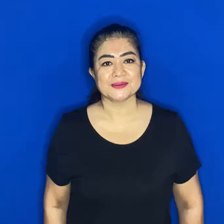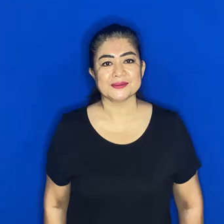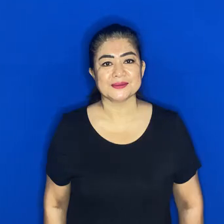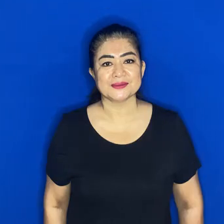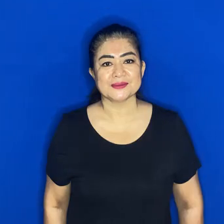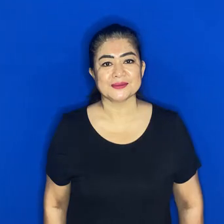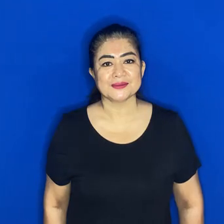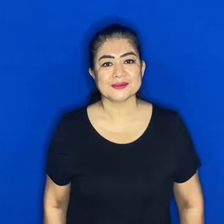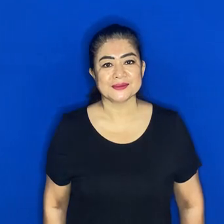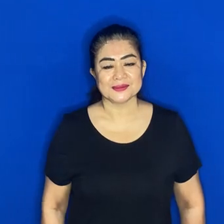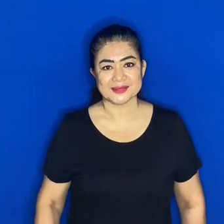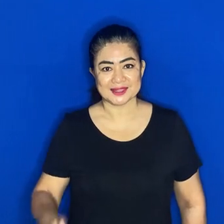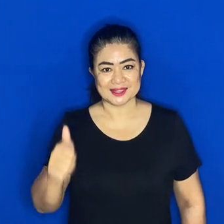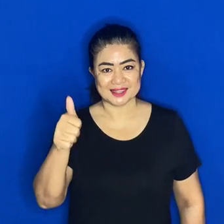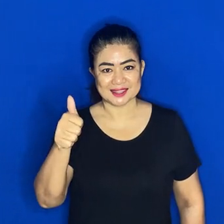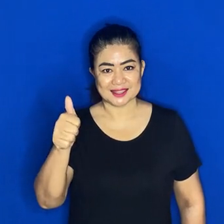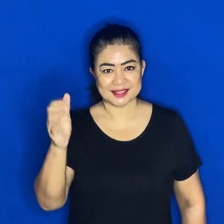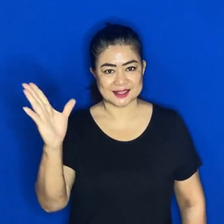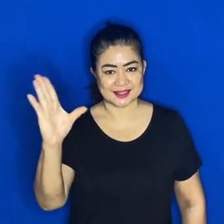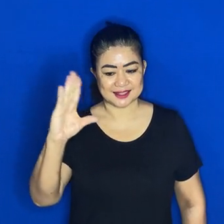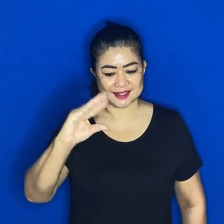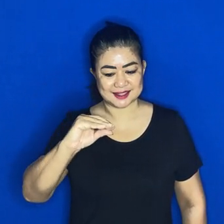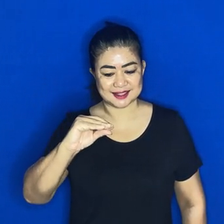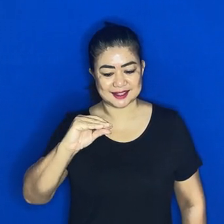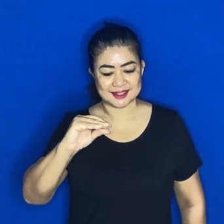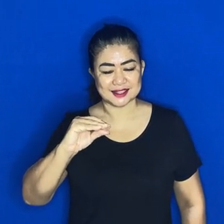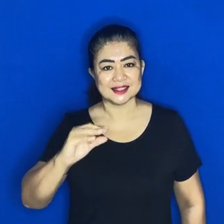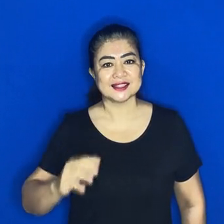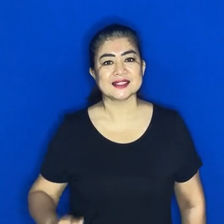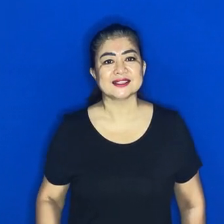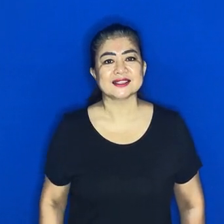good evening